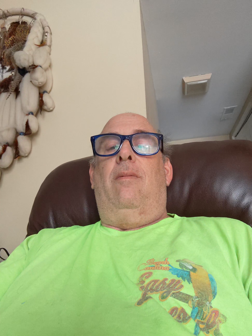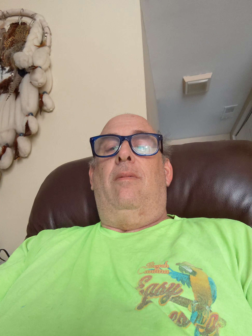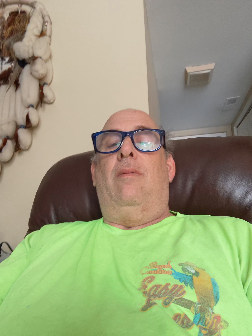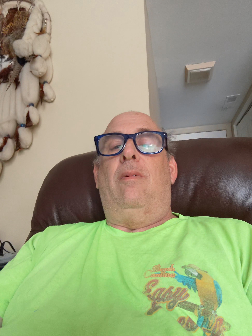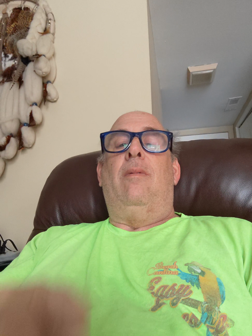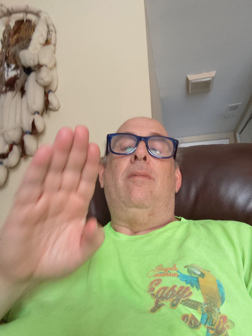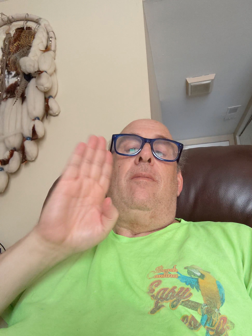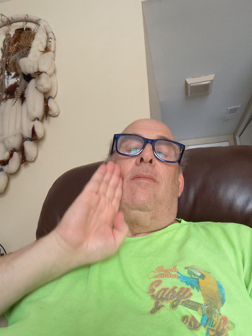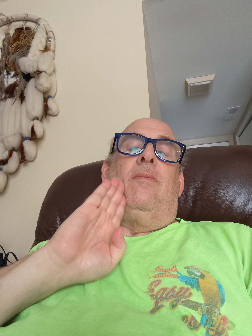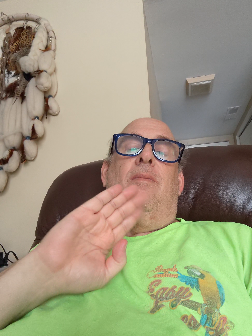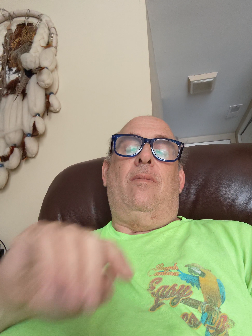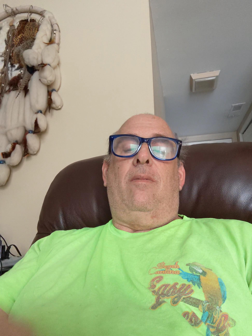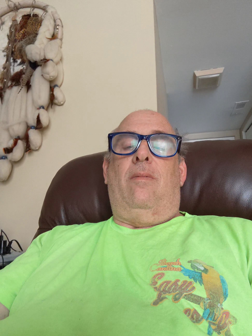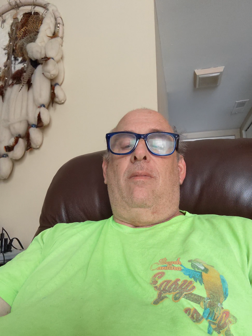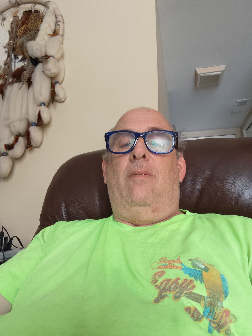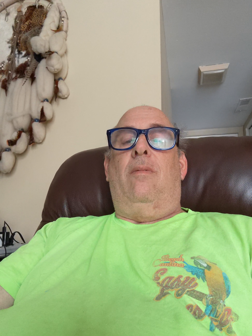brown